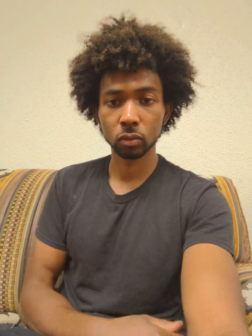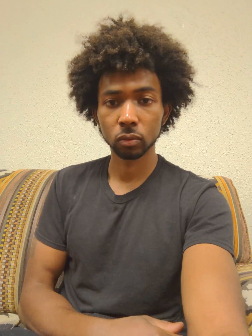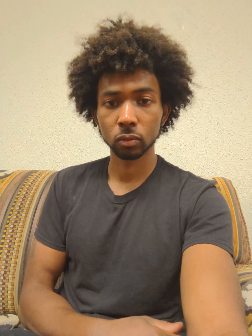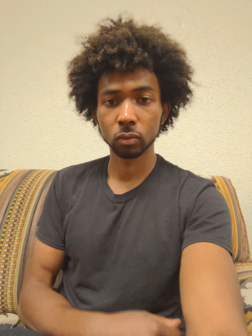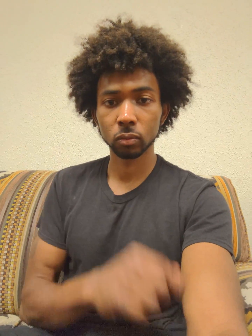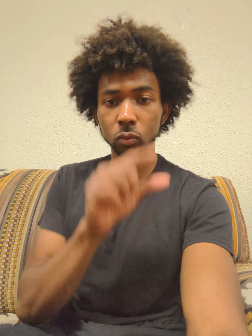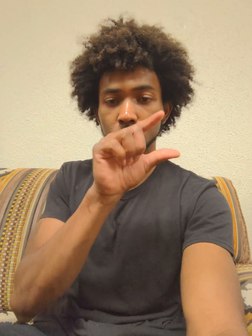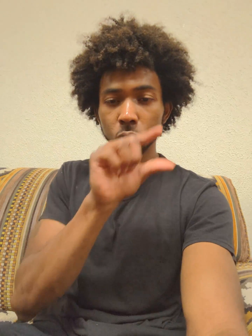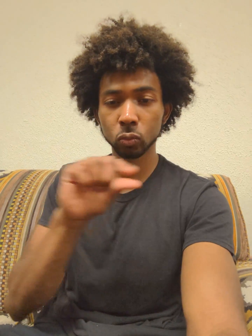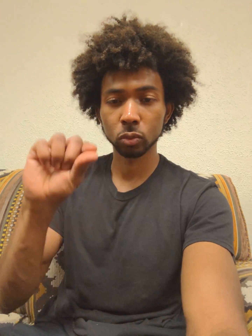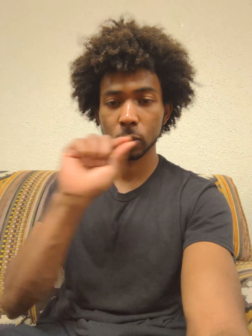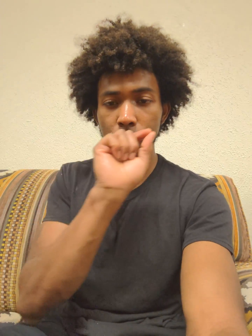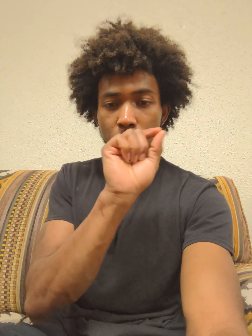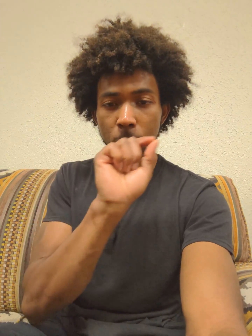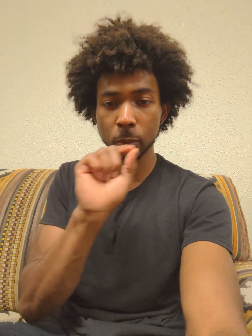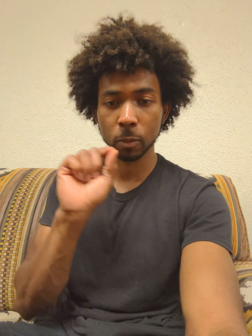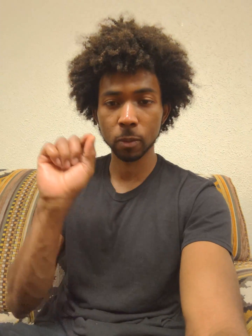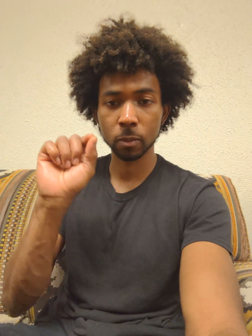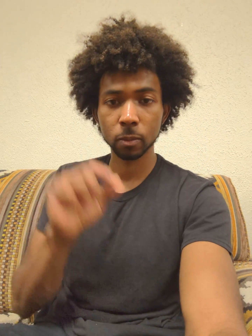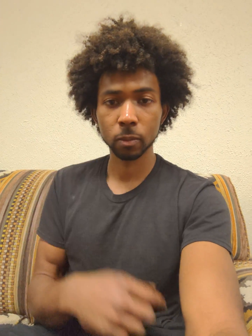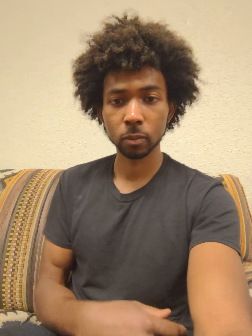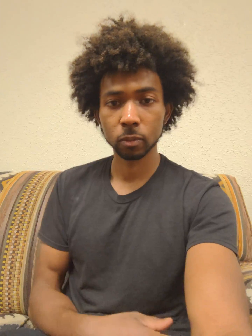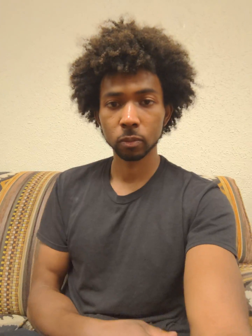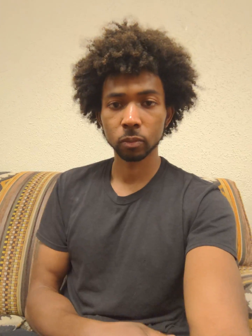peas